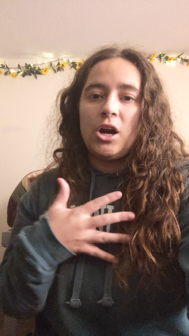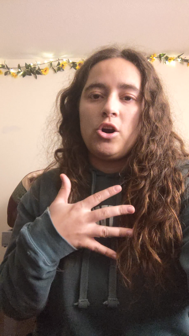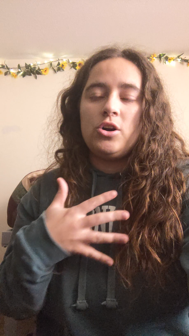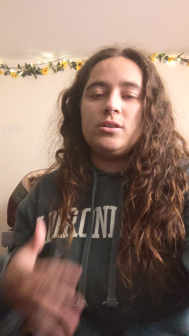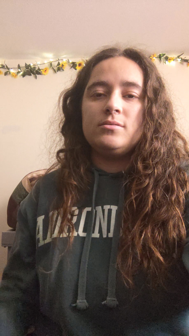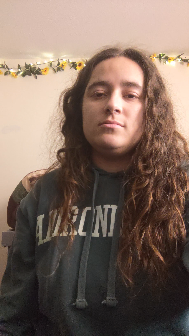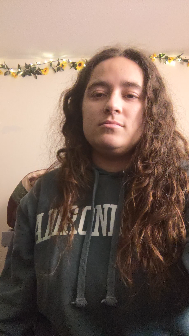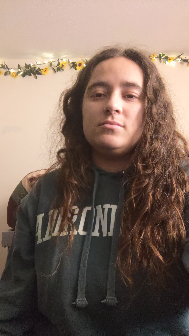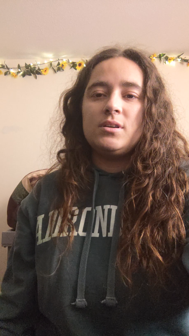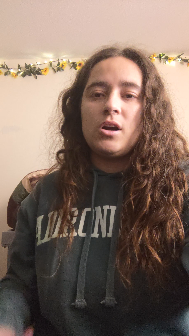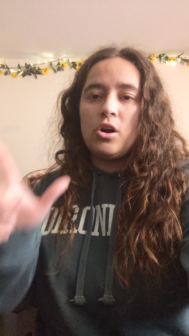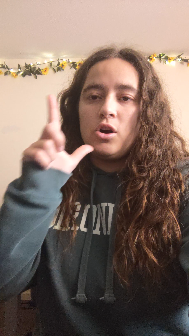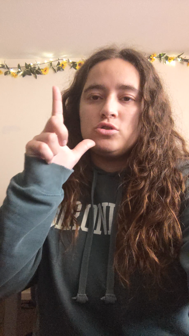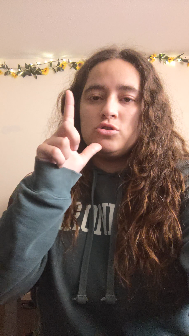lunch